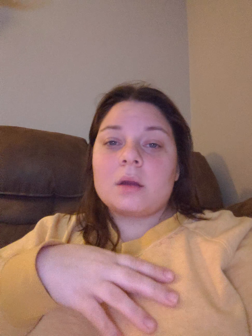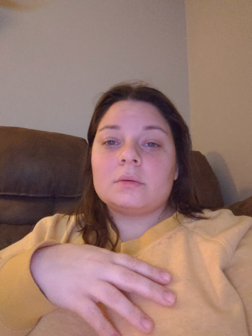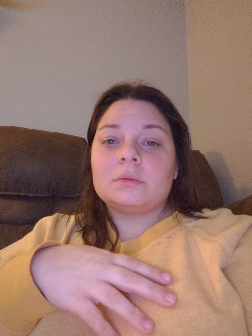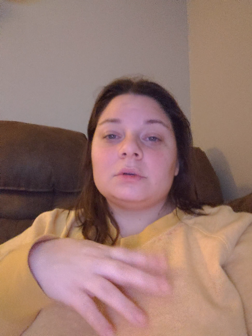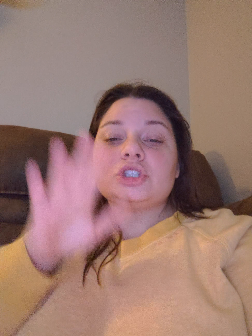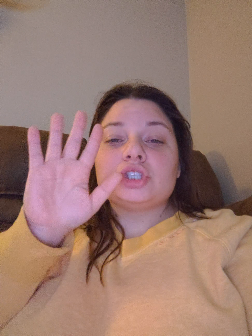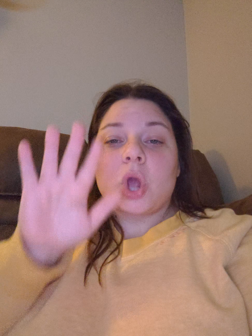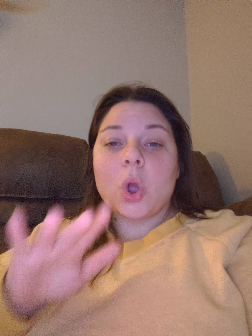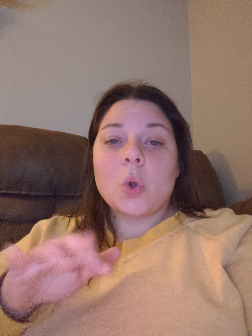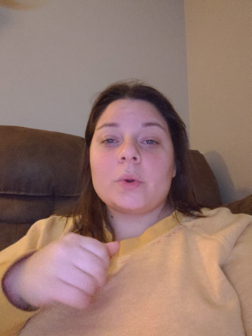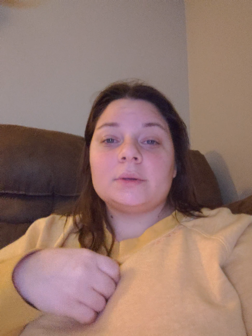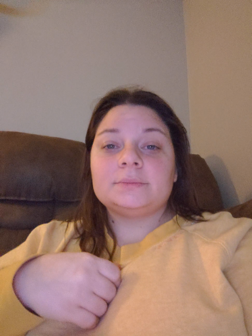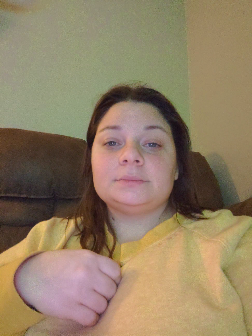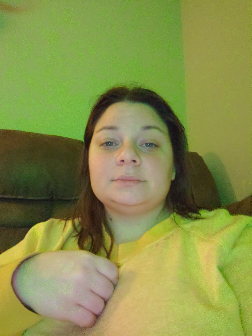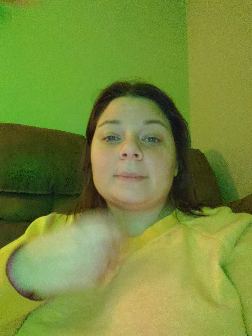snow